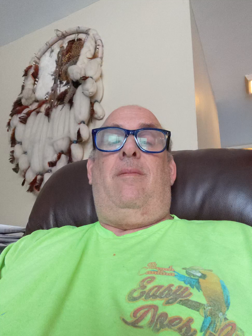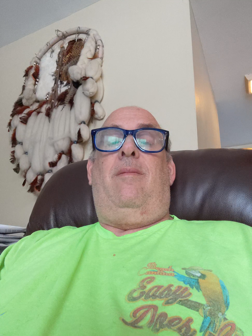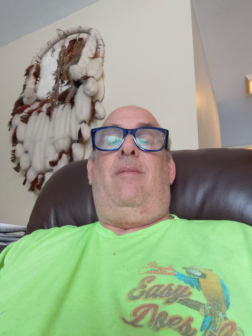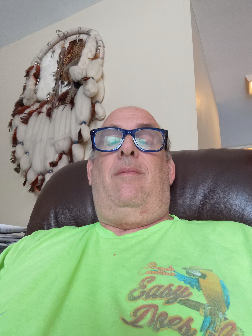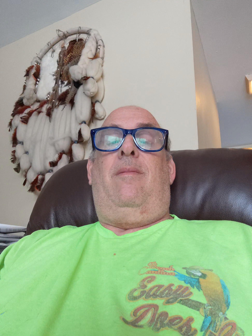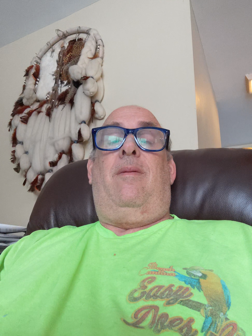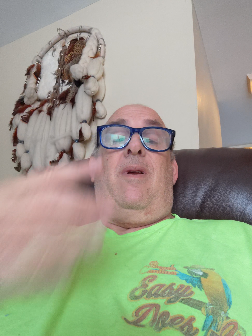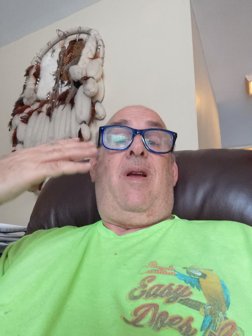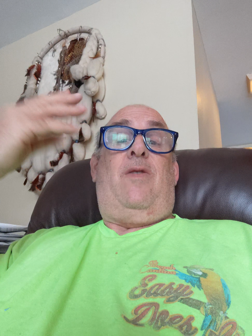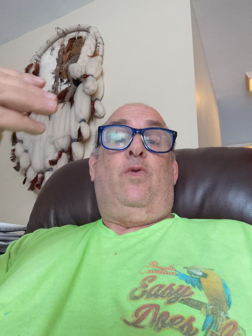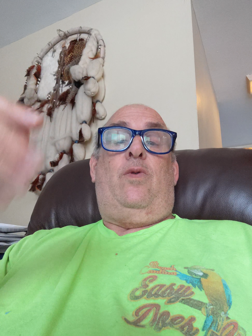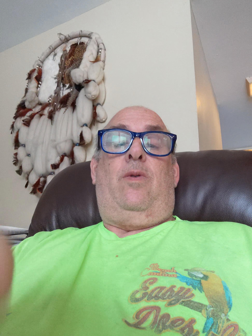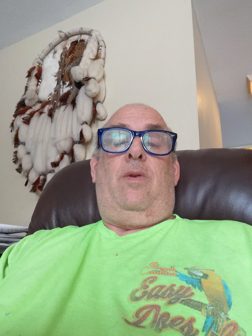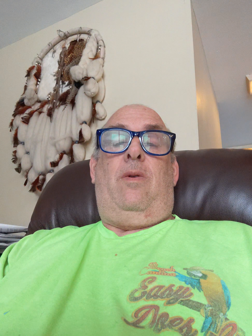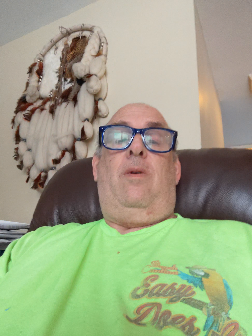outside